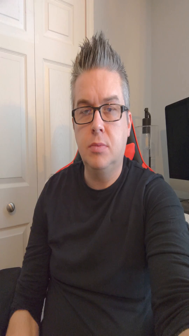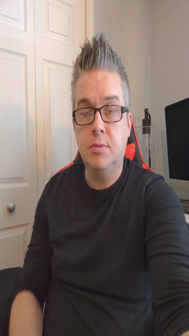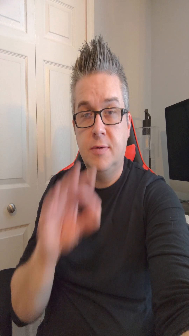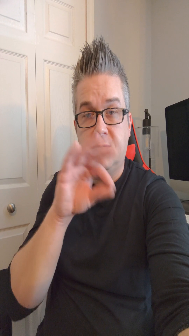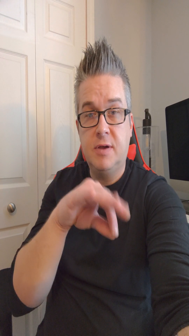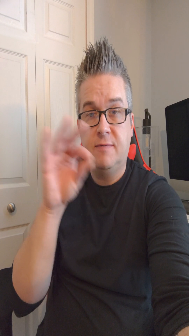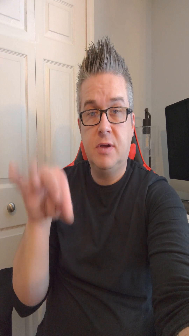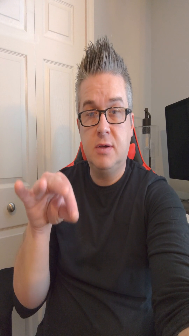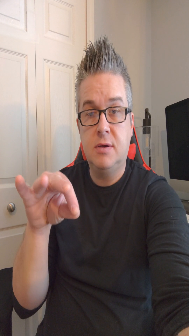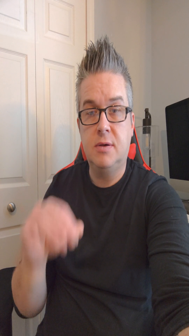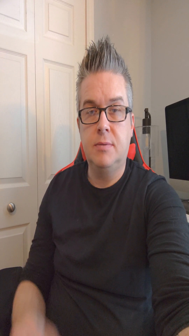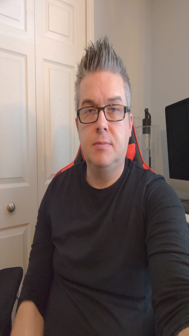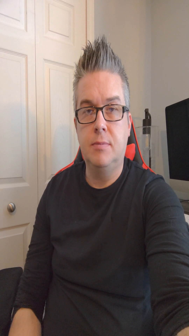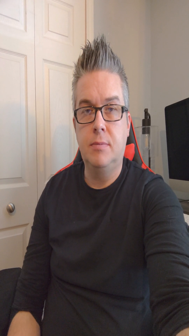french fries